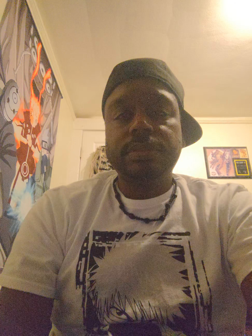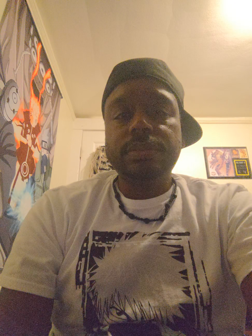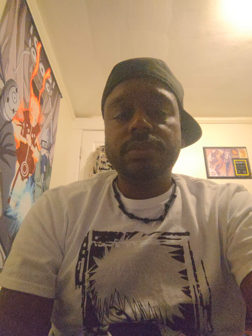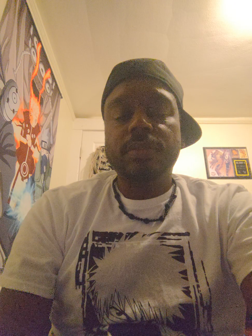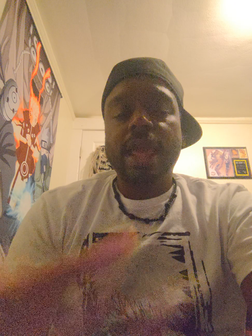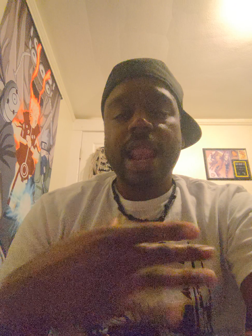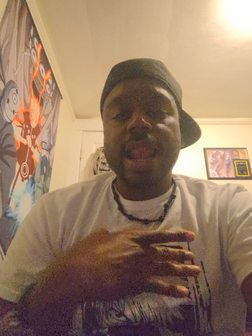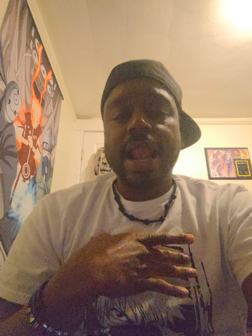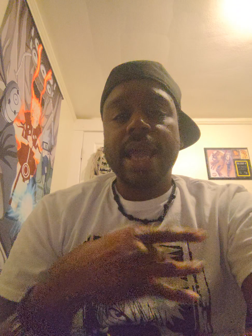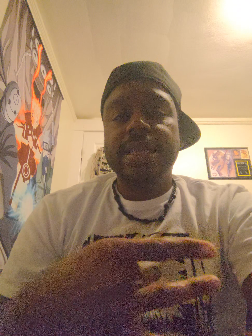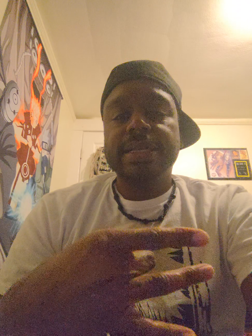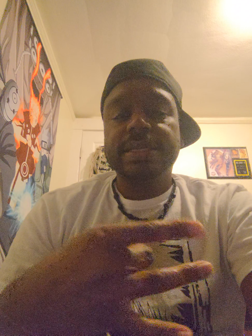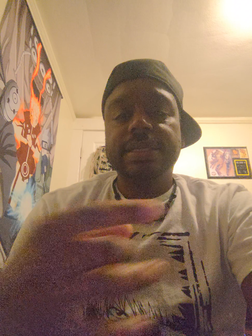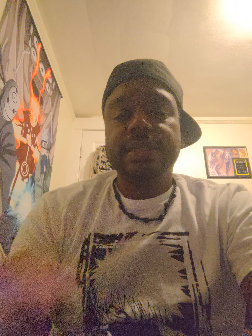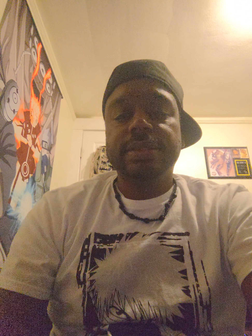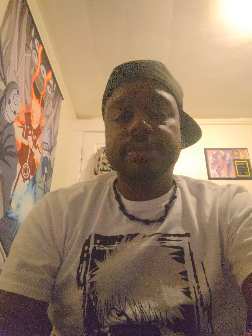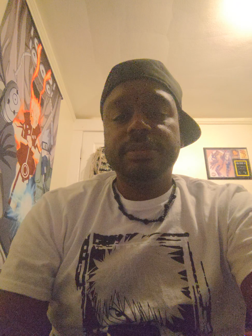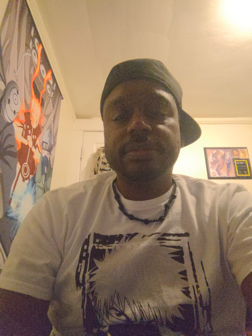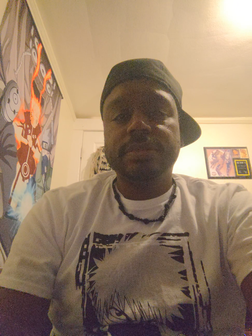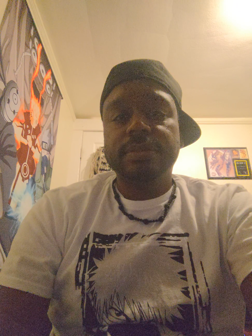like